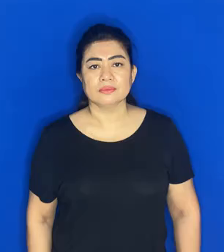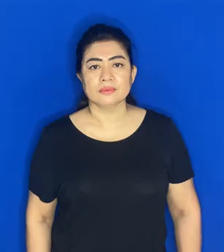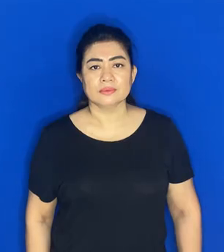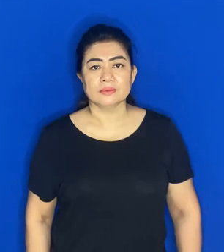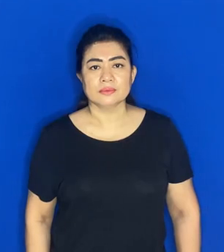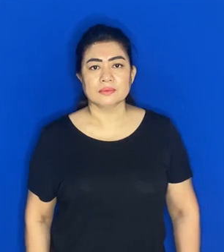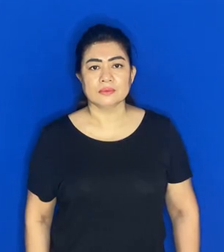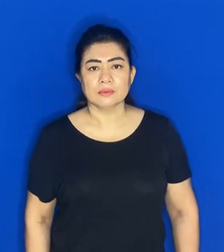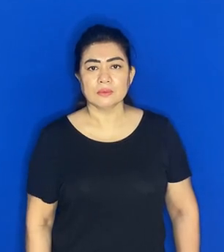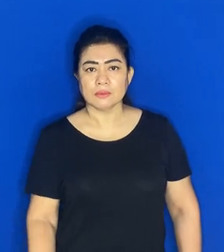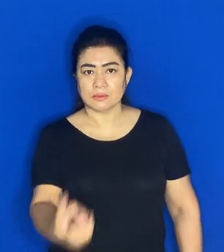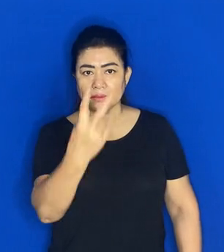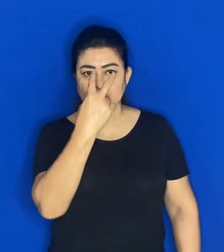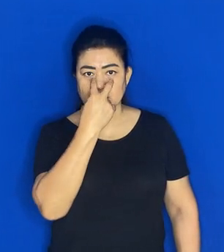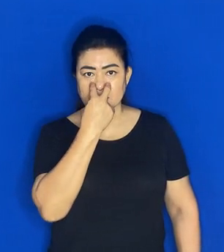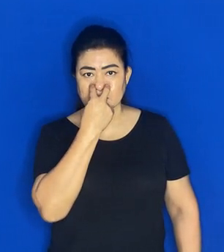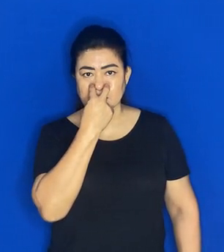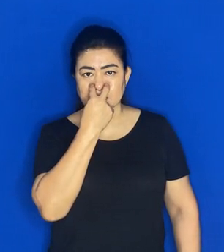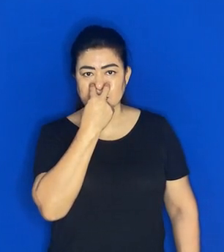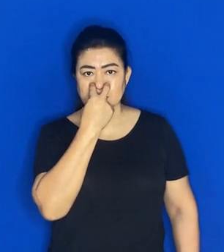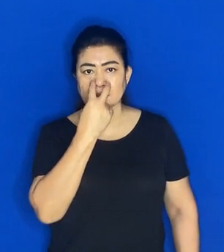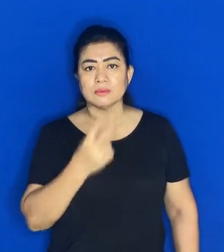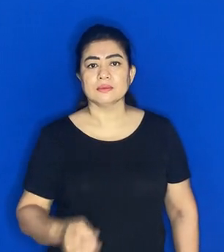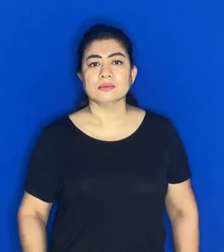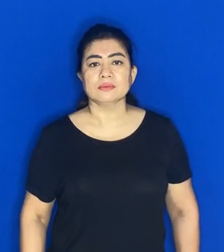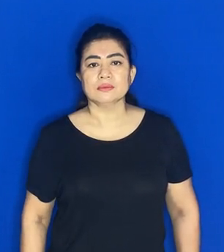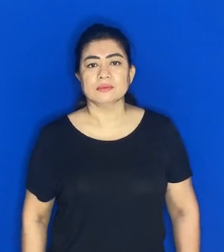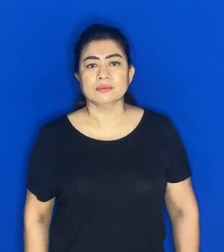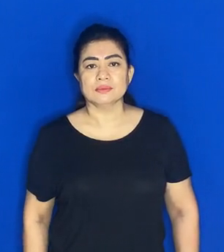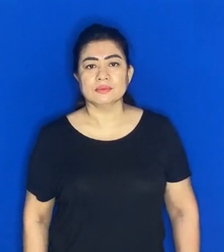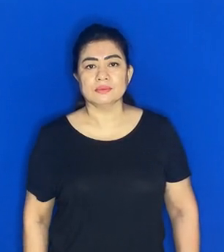blind